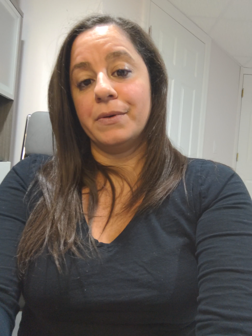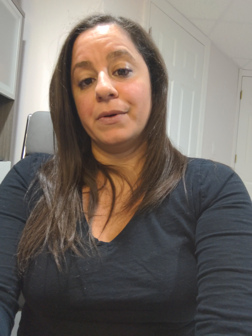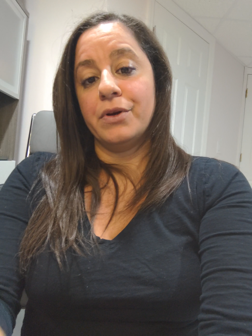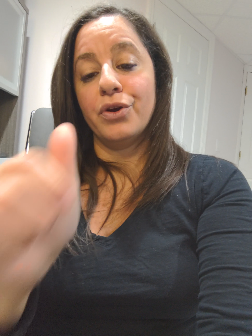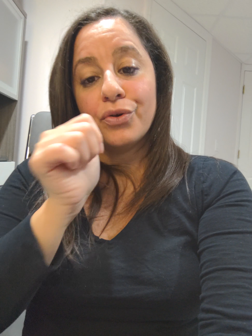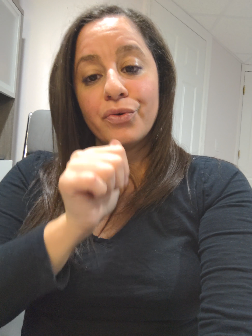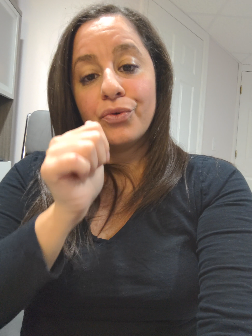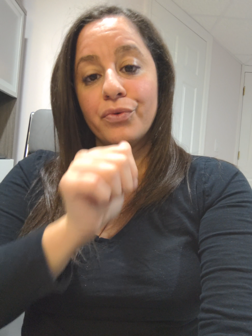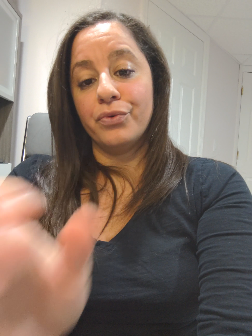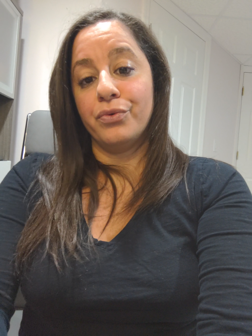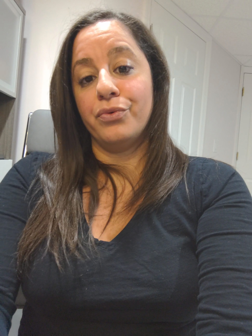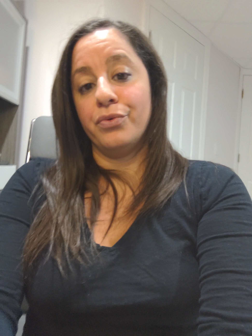girl